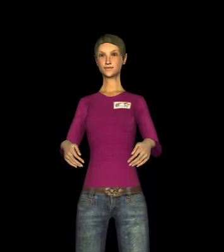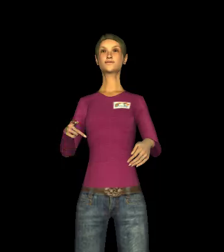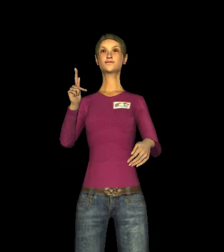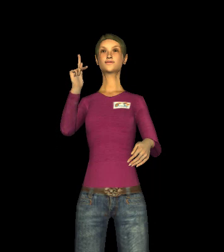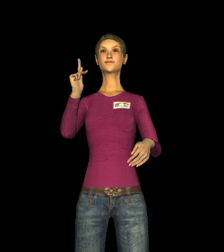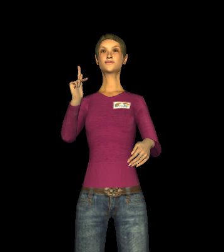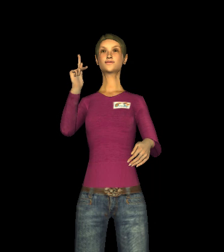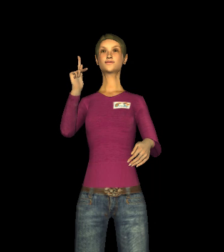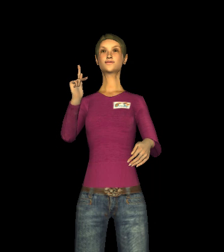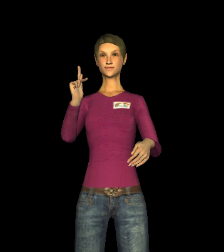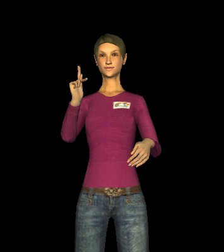كيلوجرامات